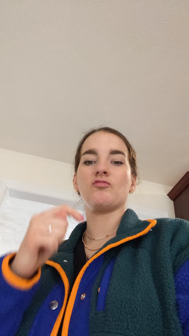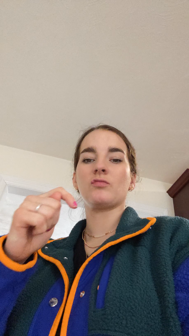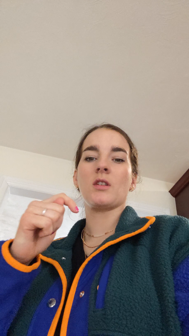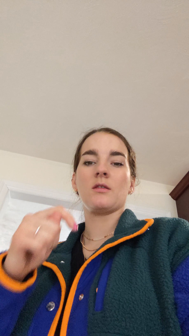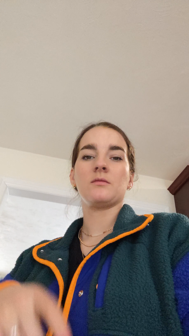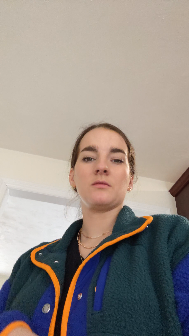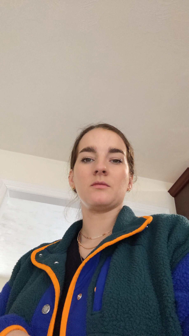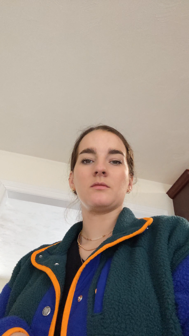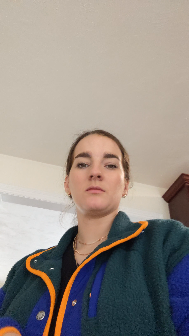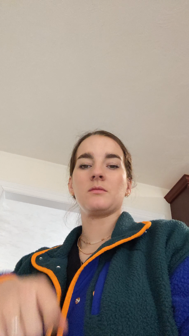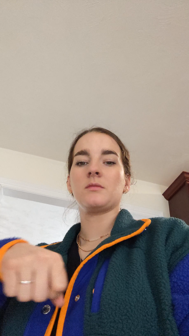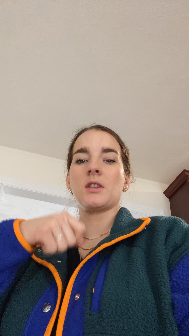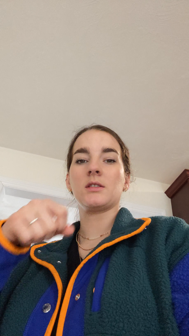bicycle